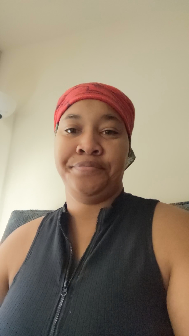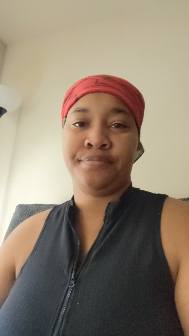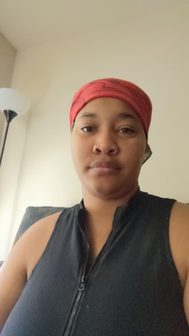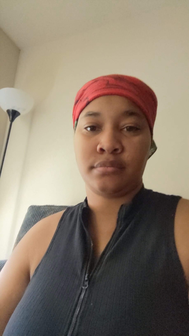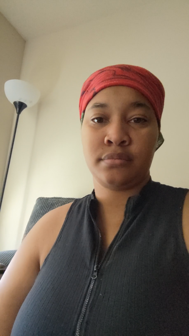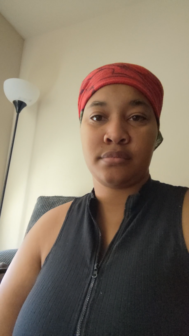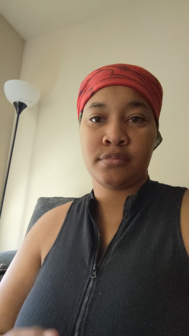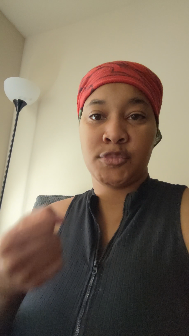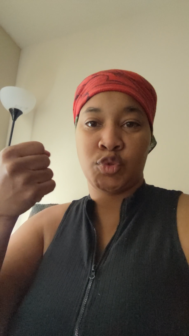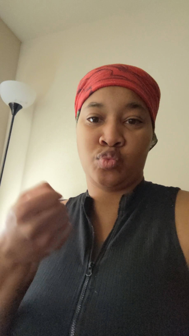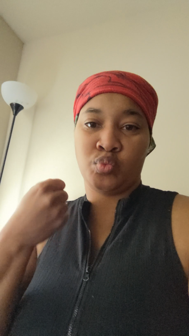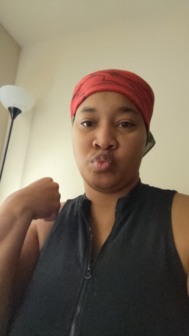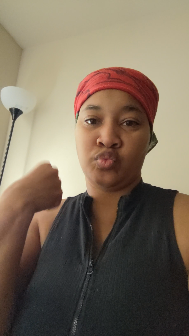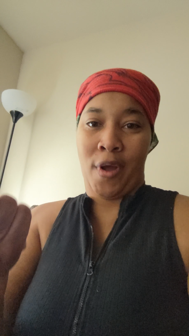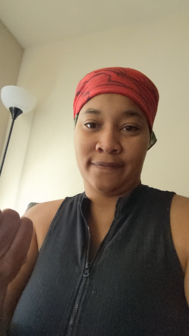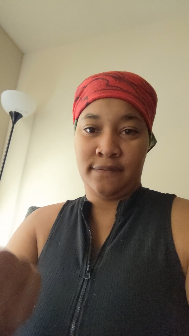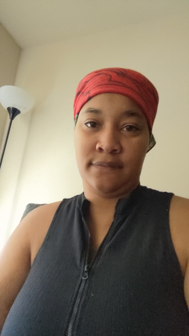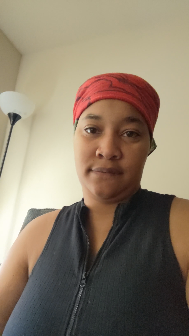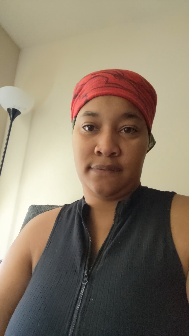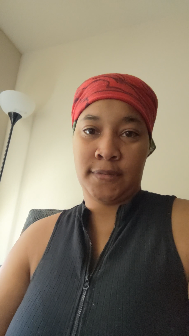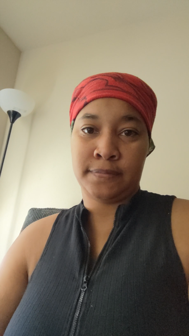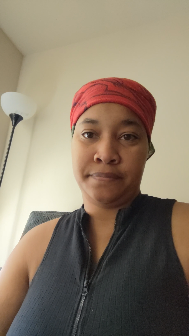drive